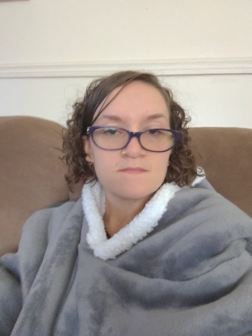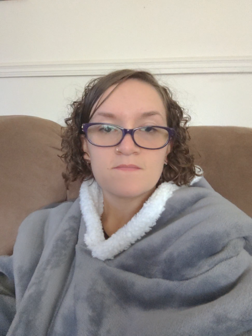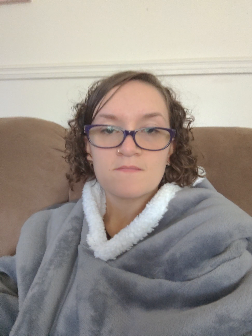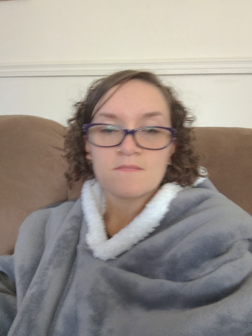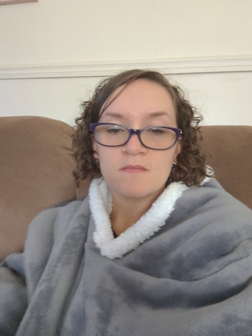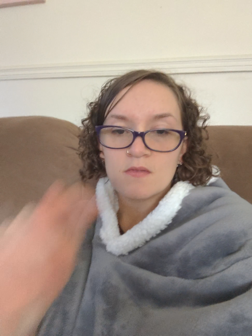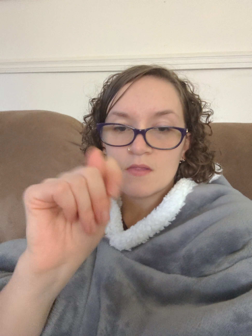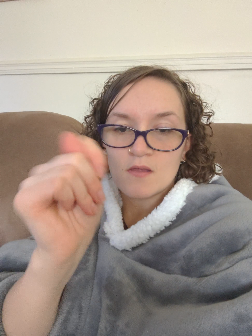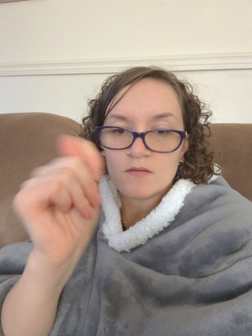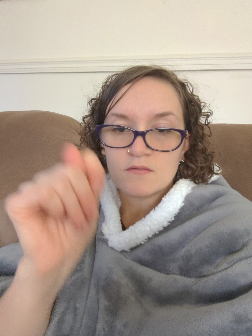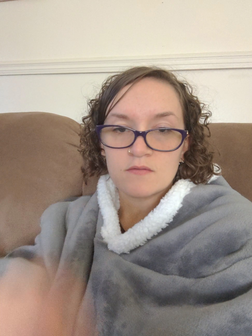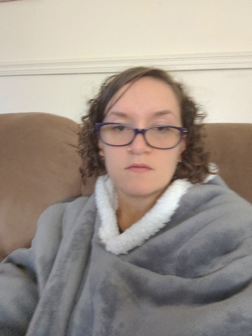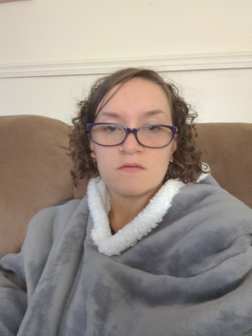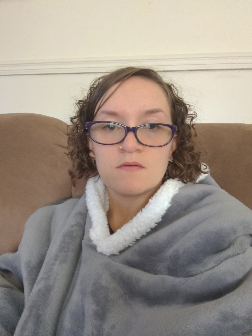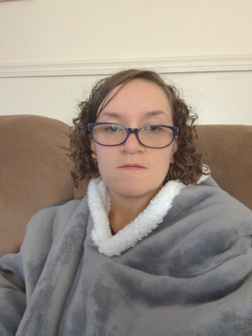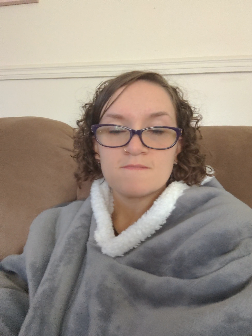potty